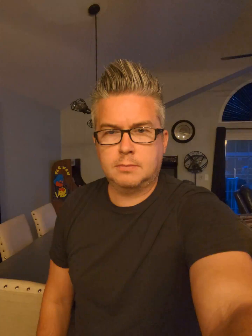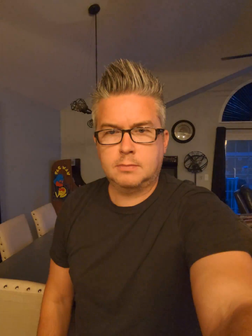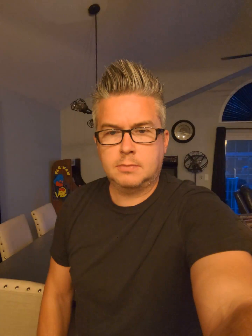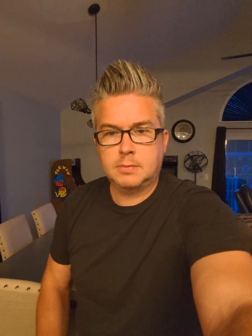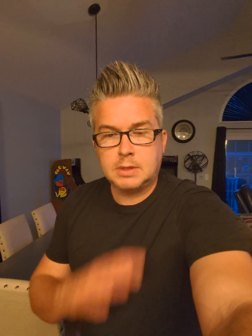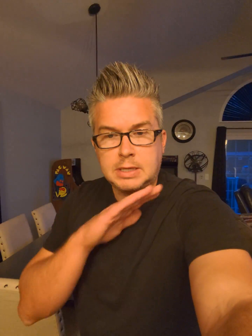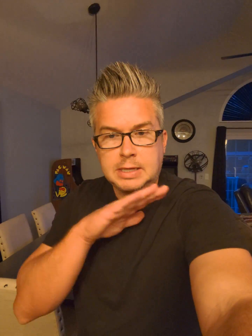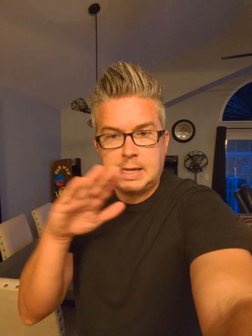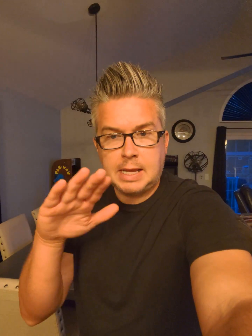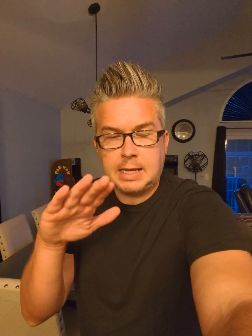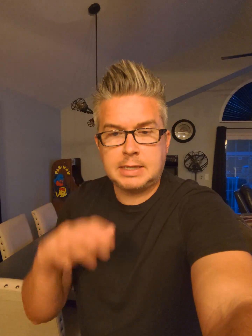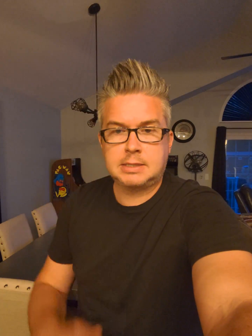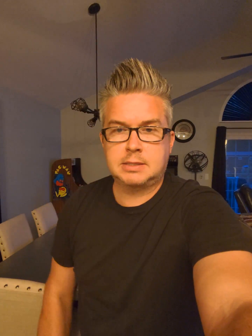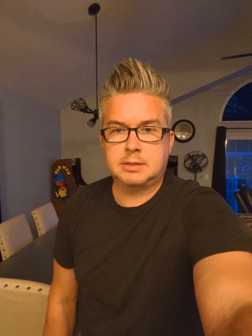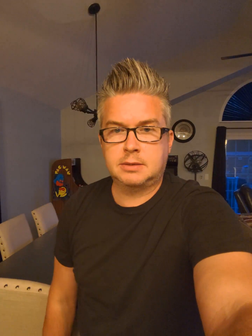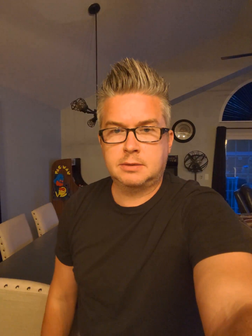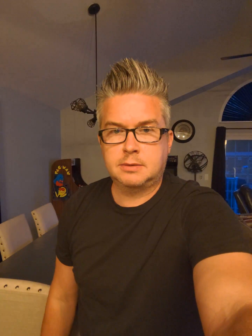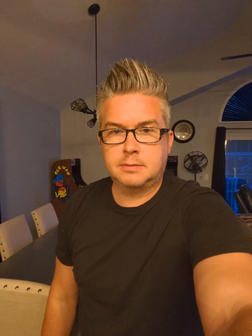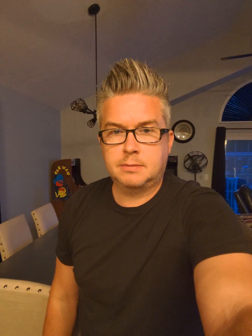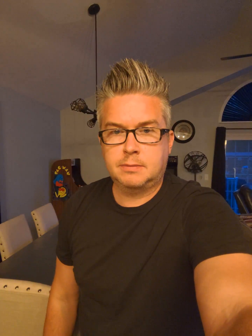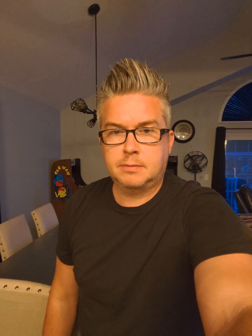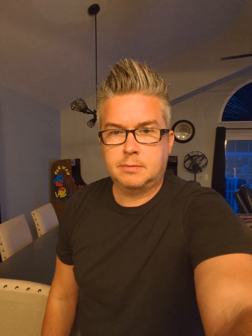nice